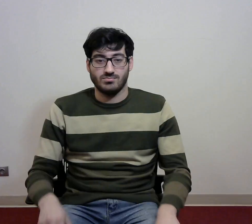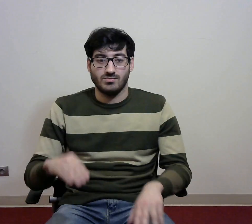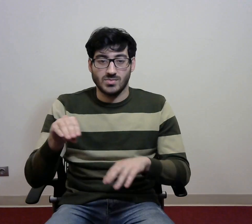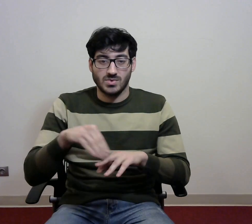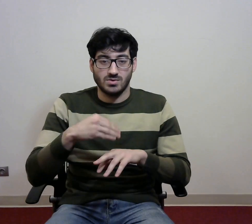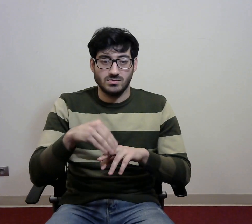yoldaşım